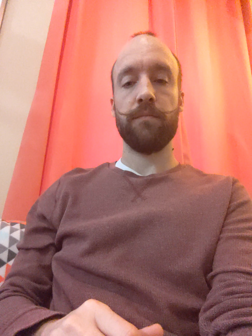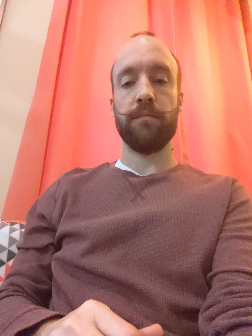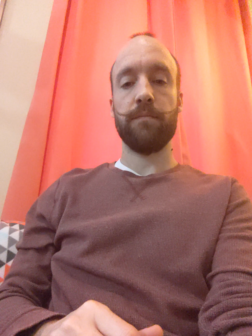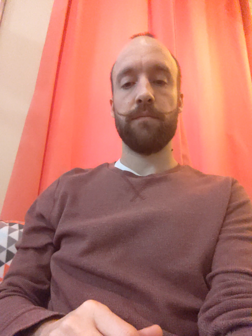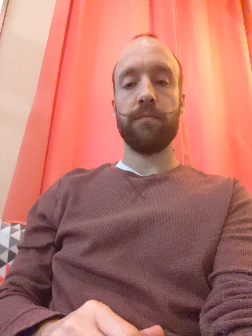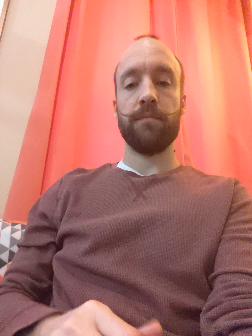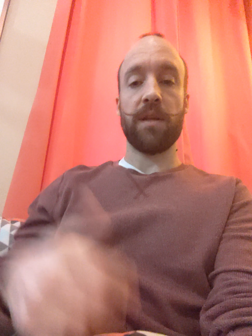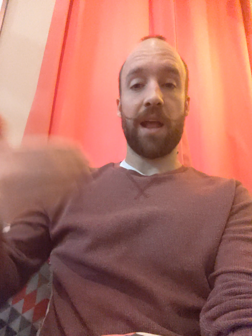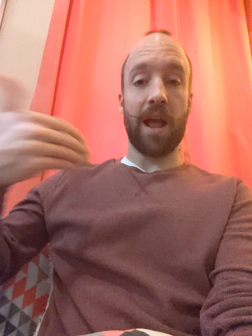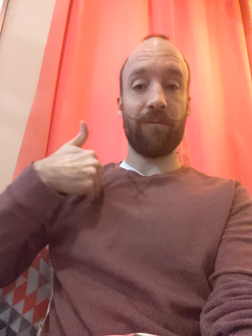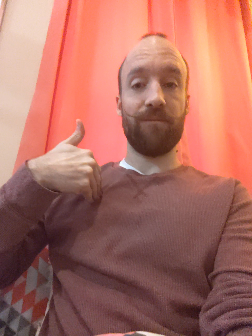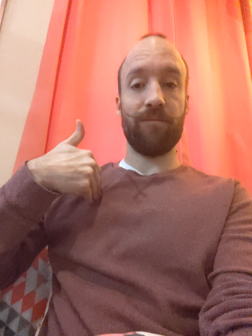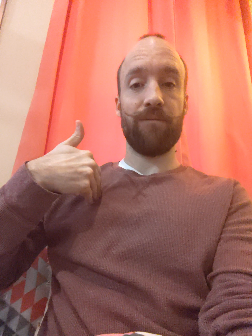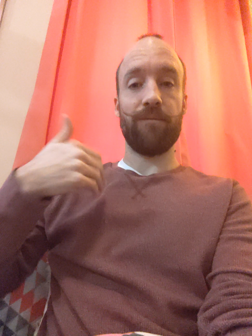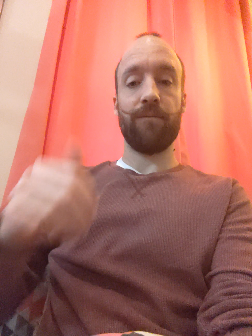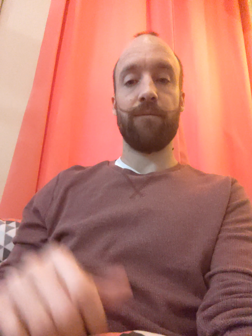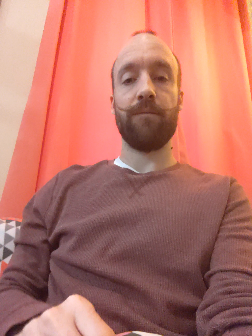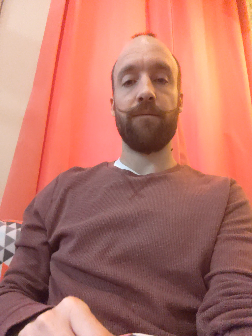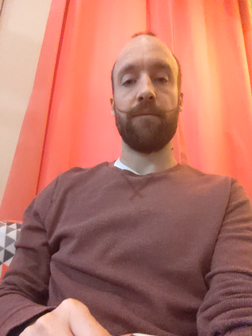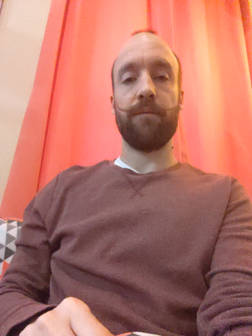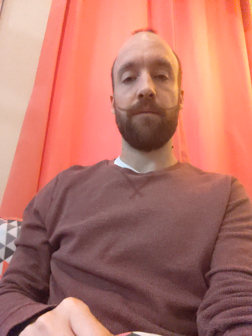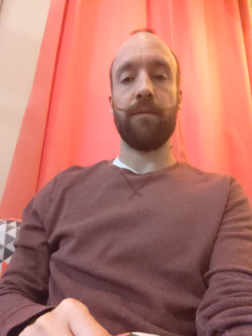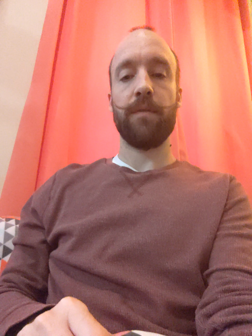have